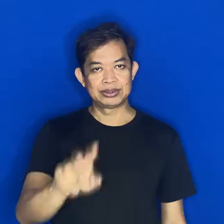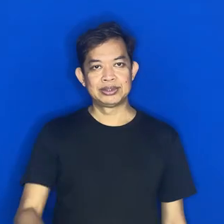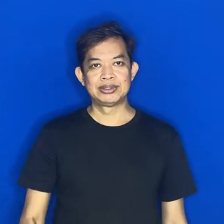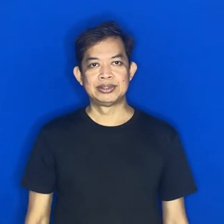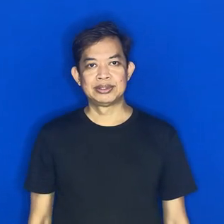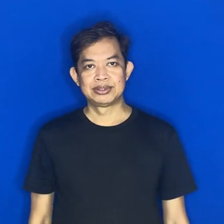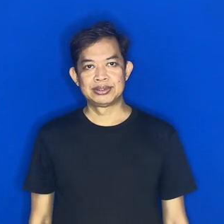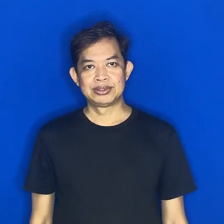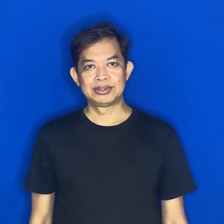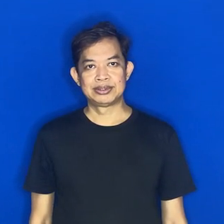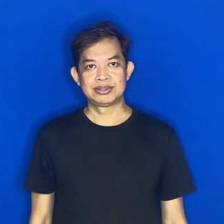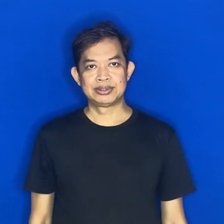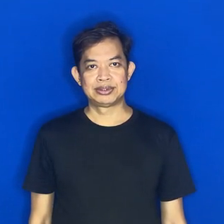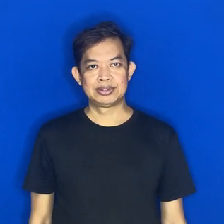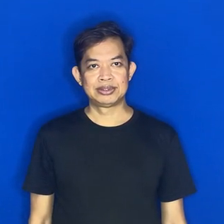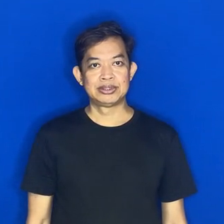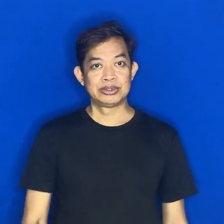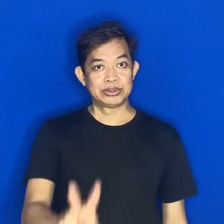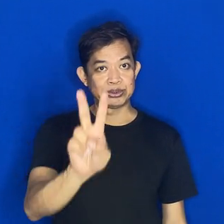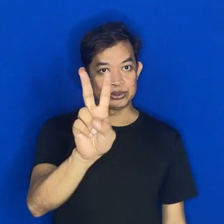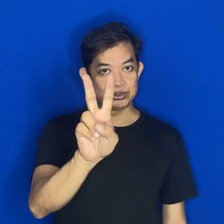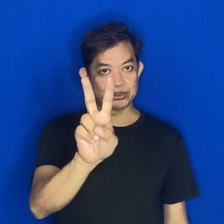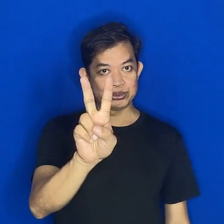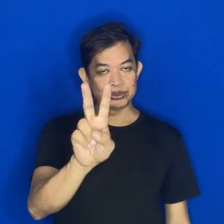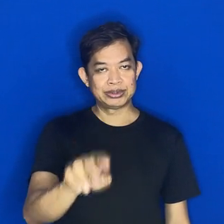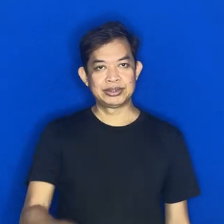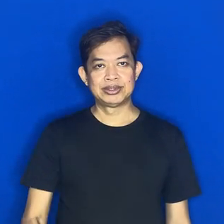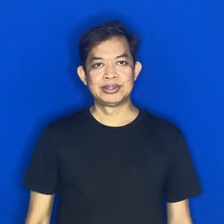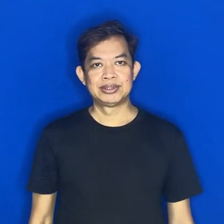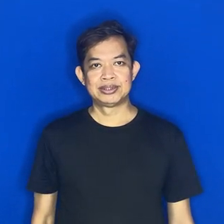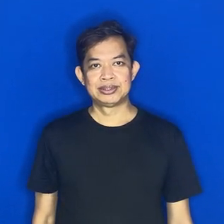two